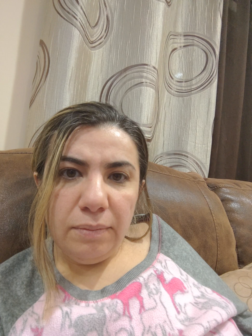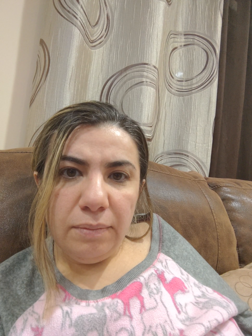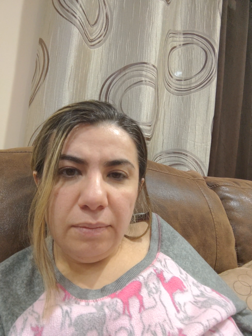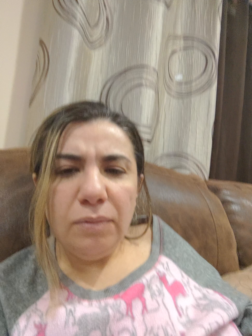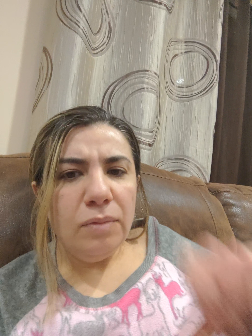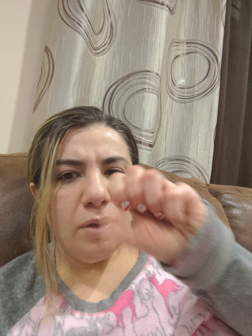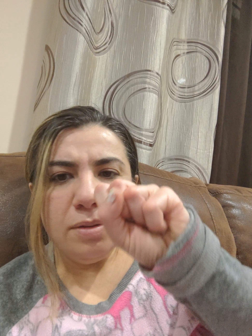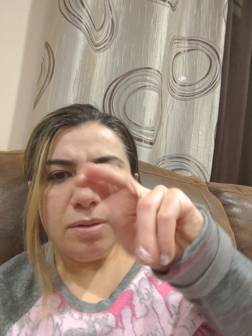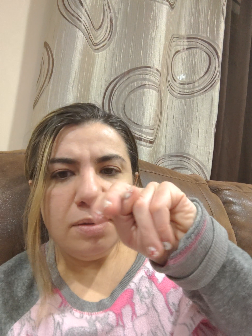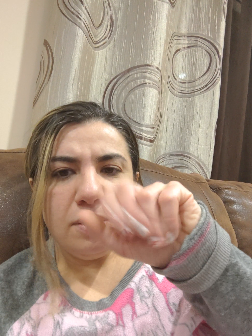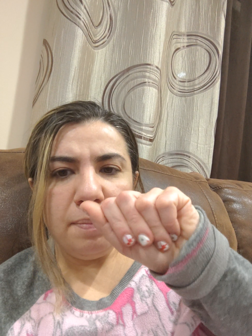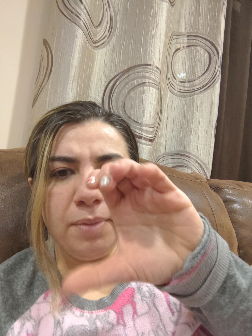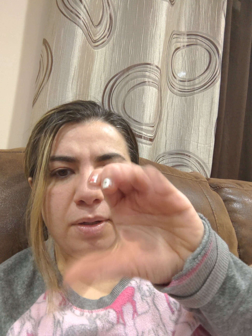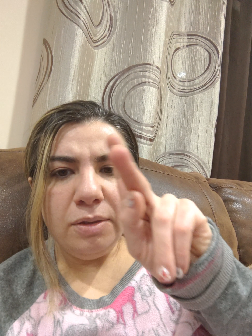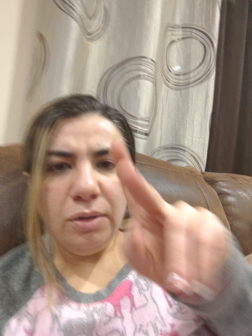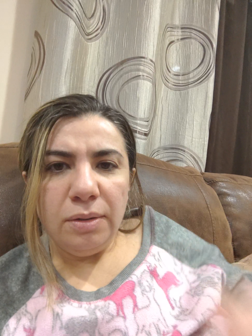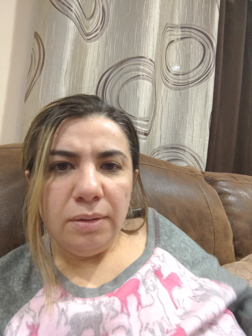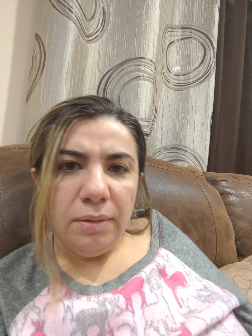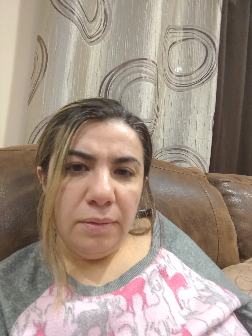snack